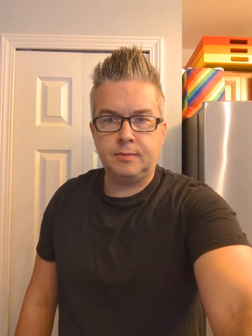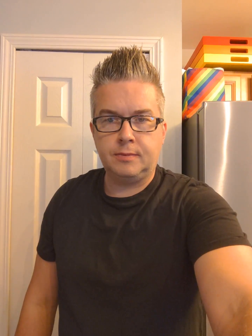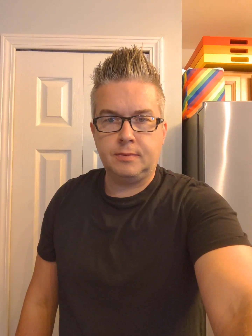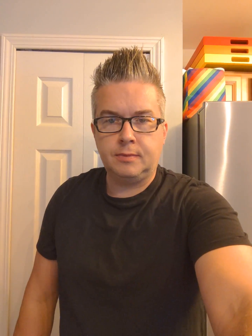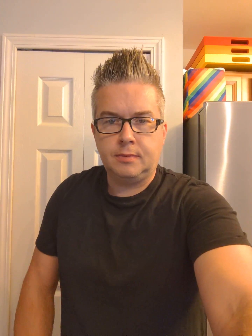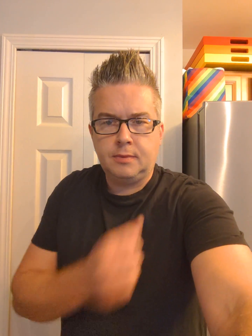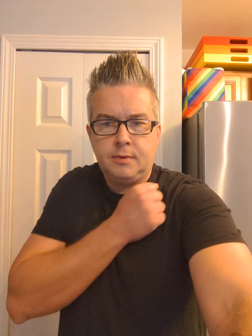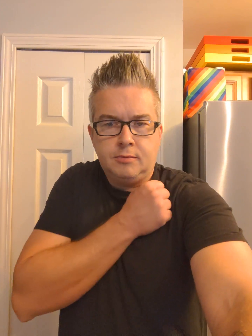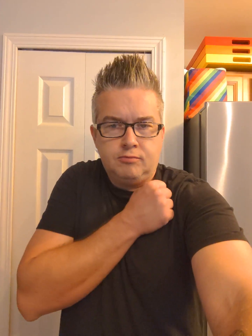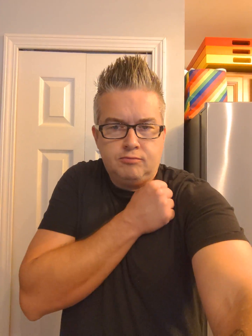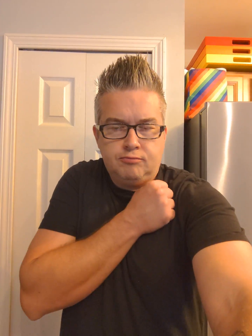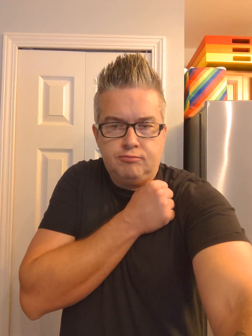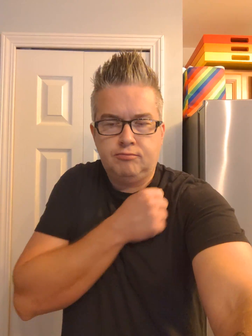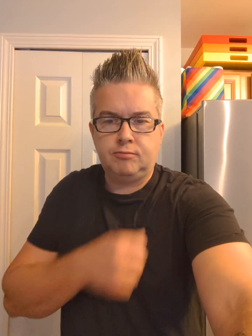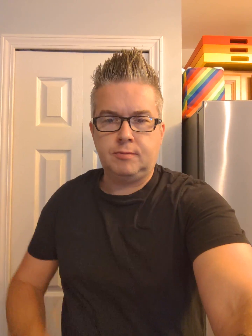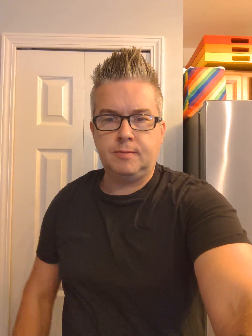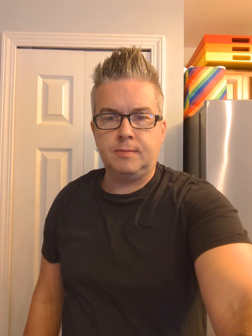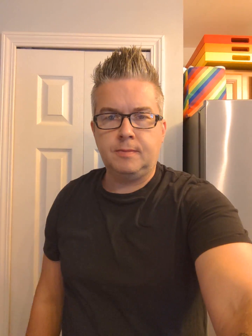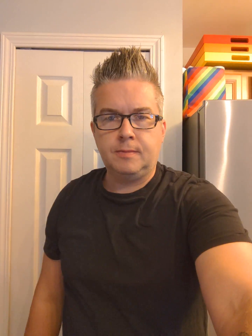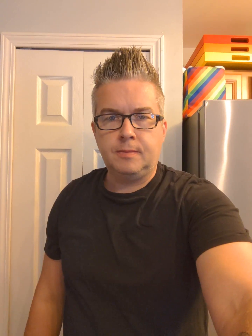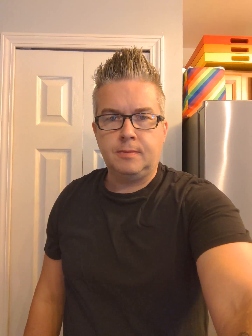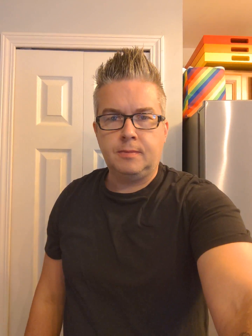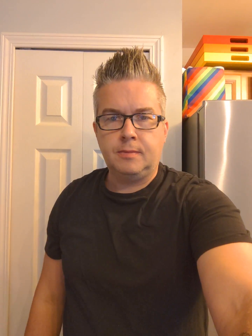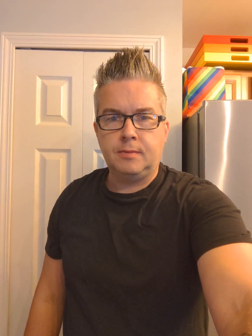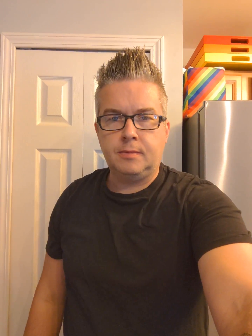love